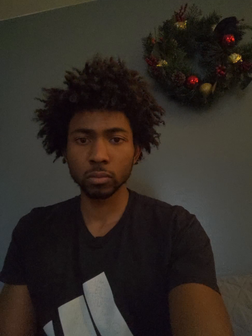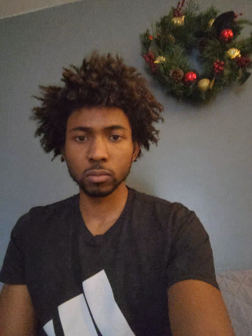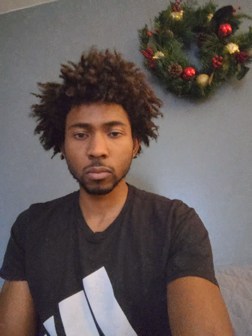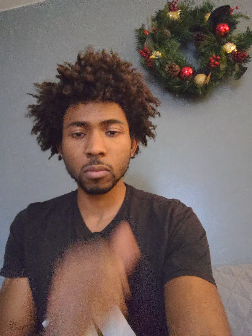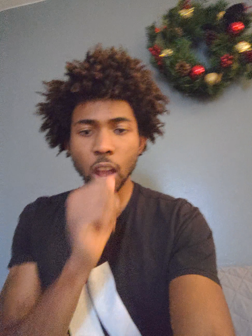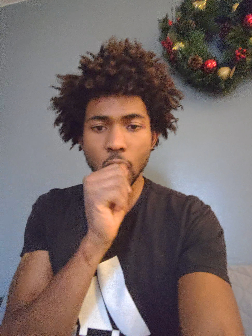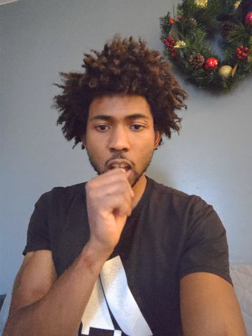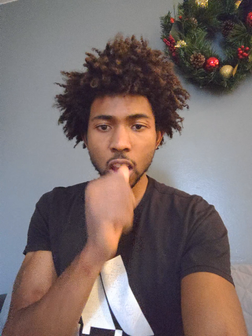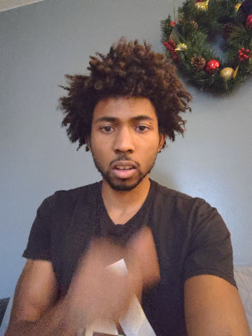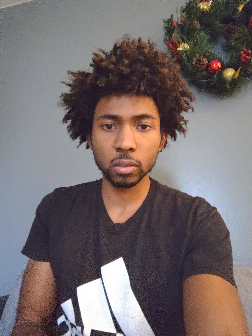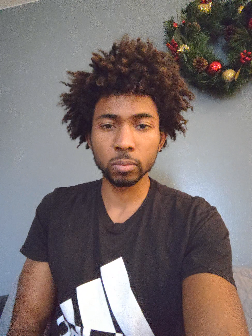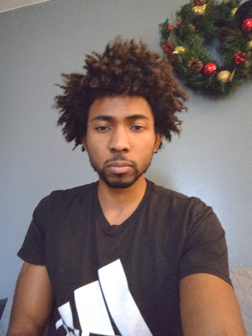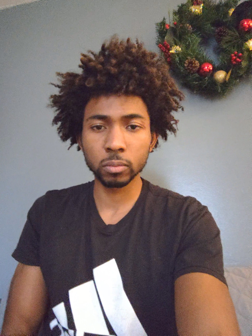nuts